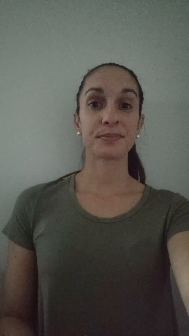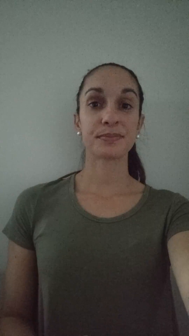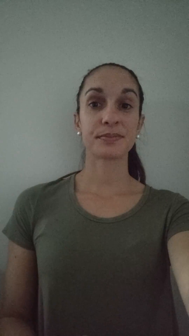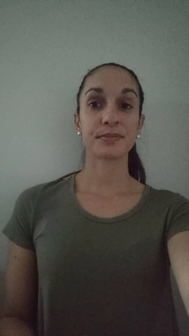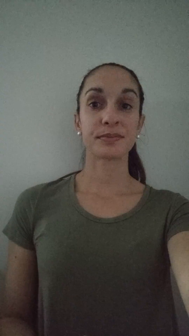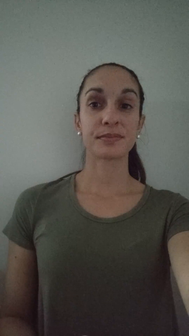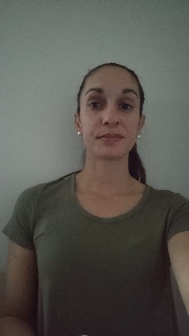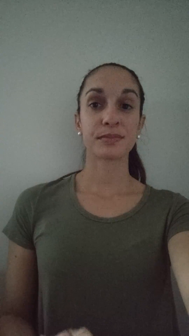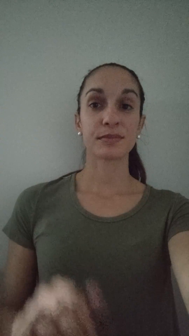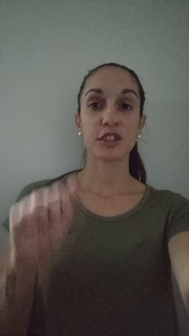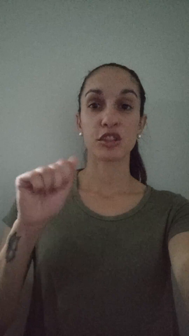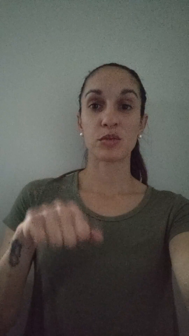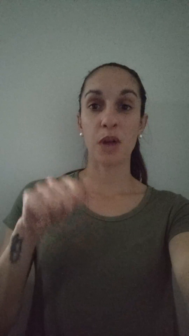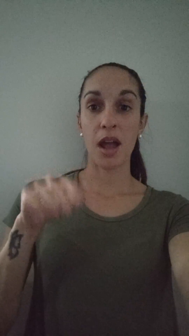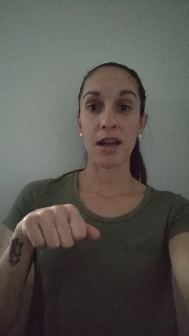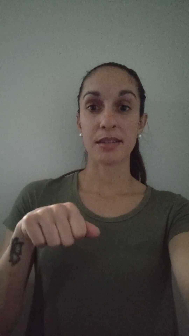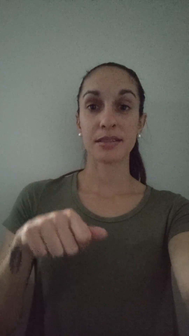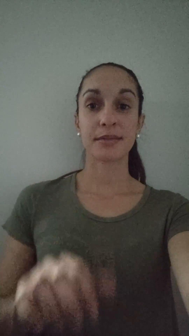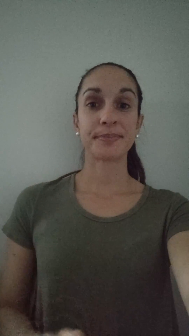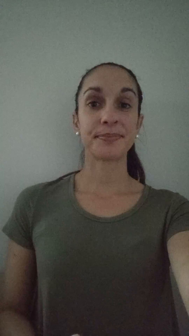rock